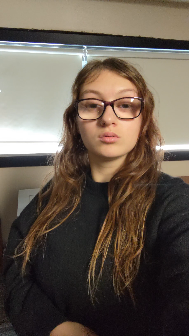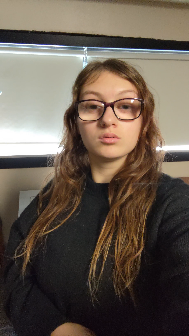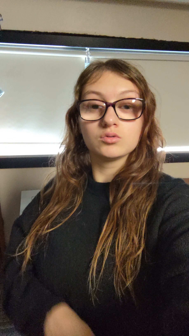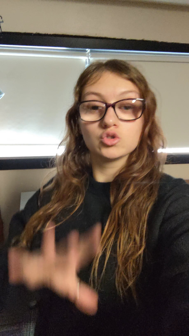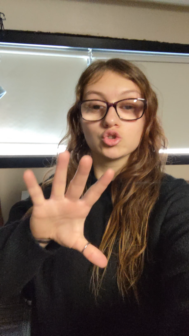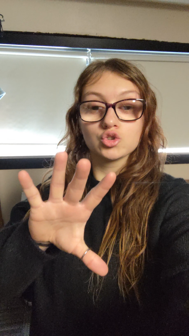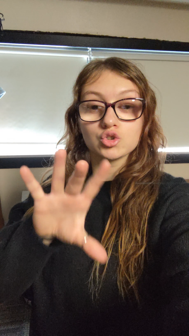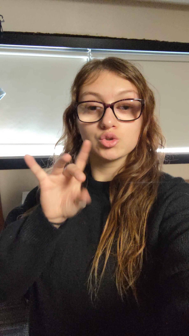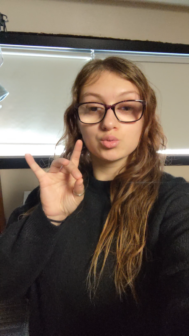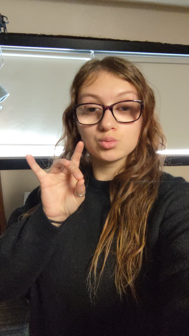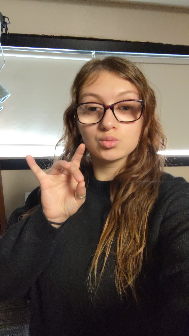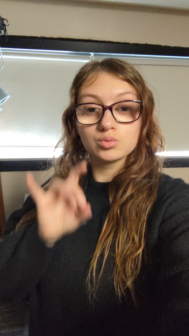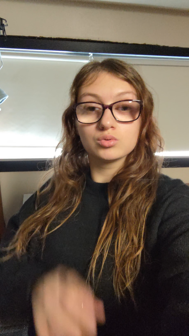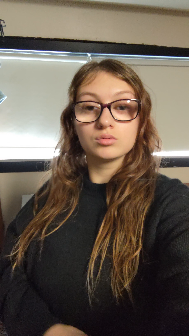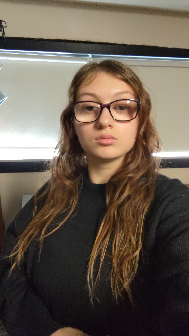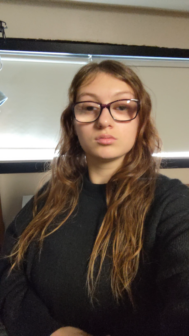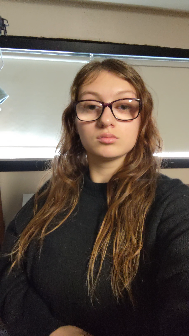choose